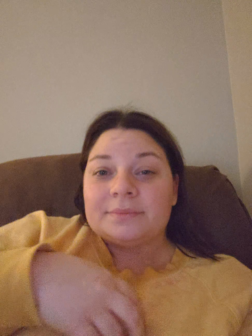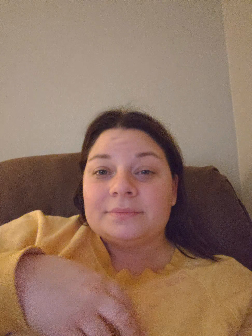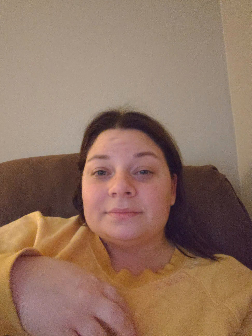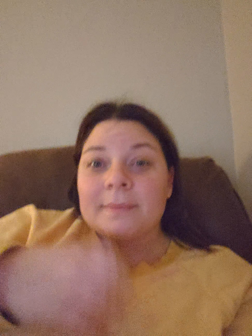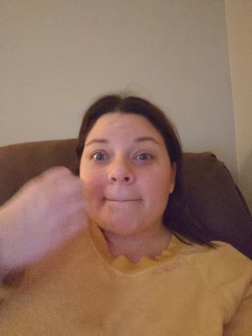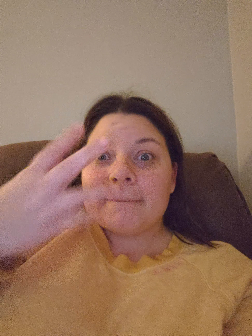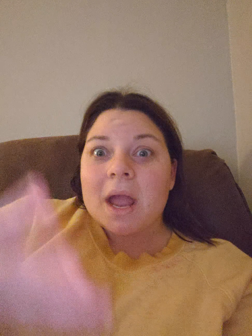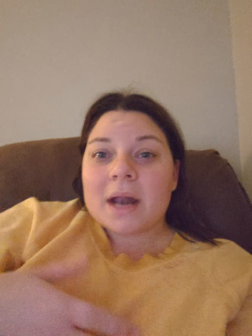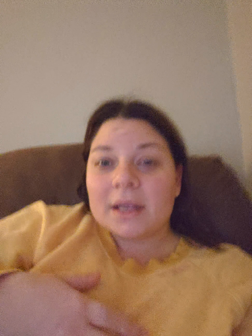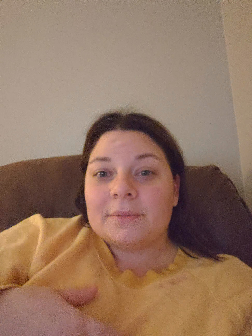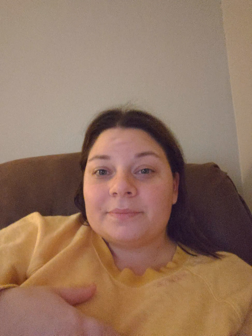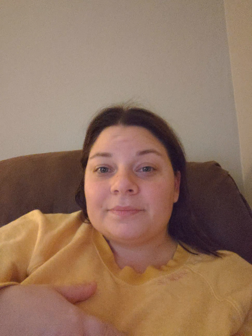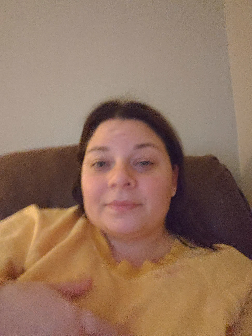many